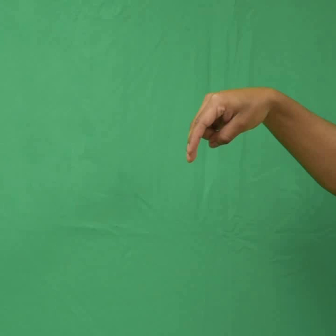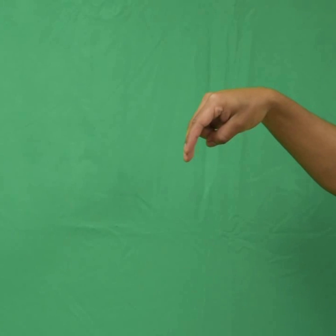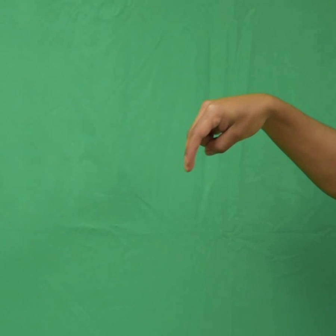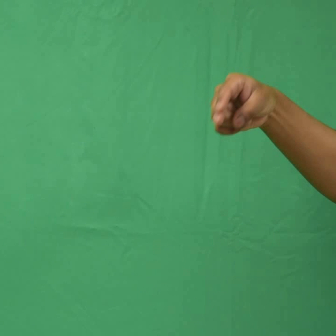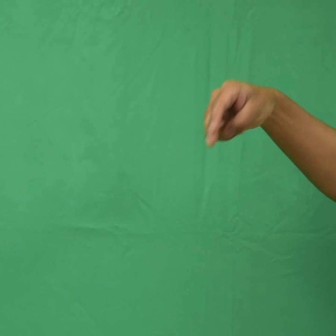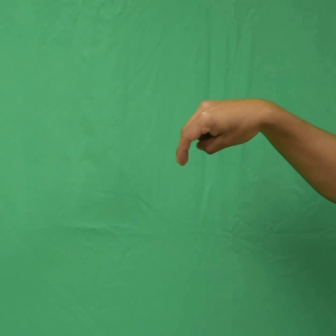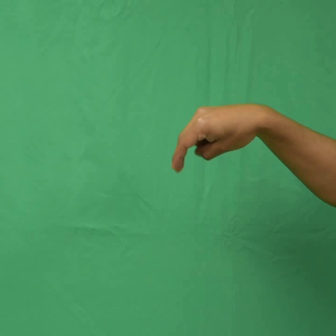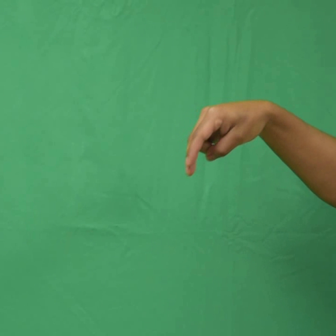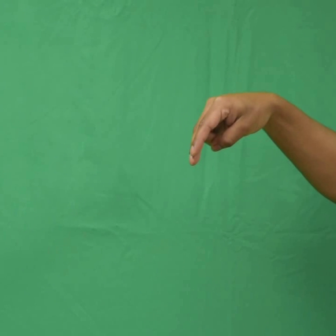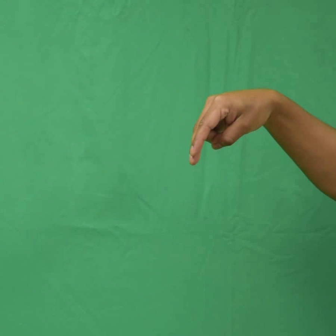Ñ